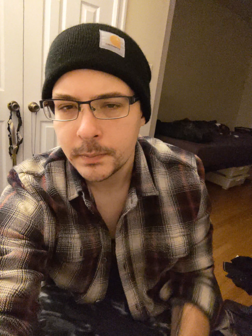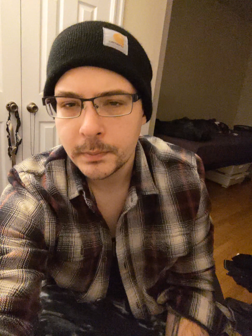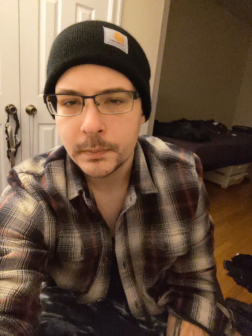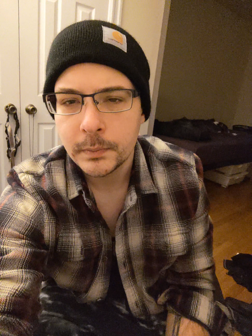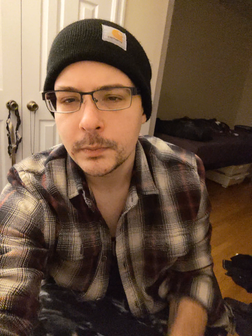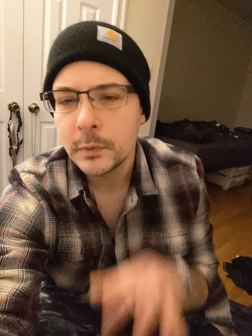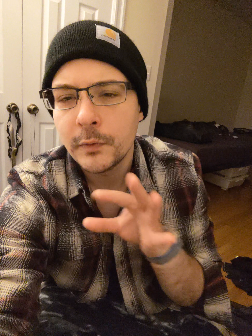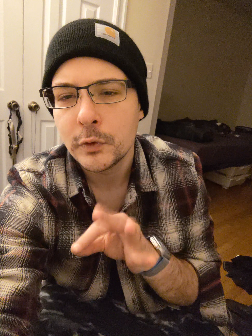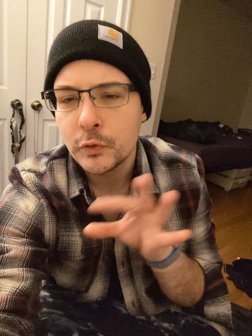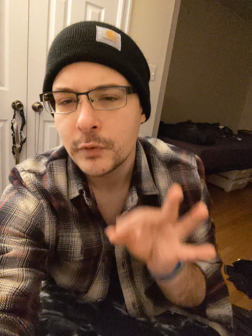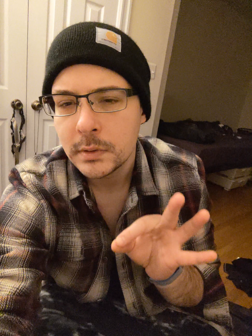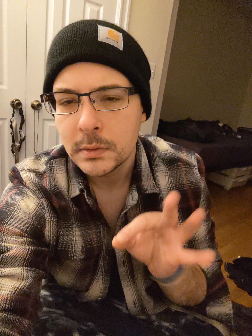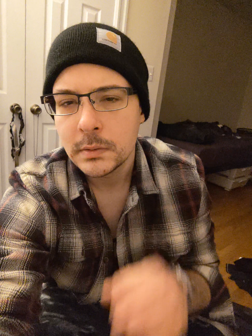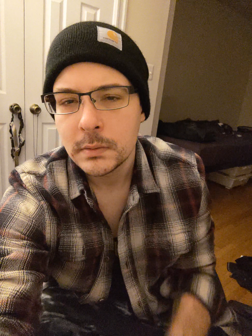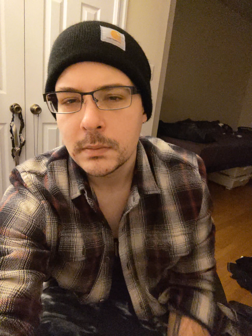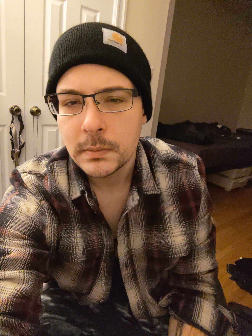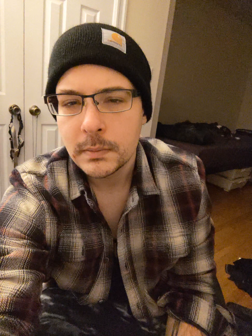french fries